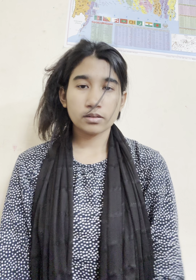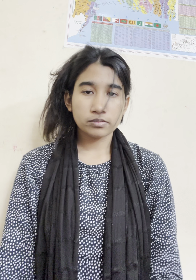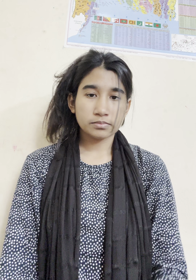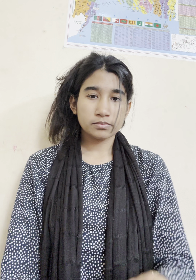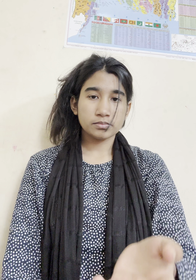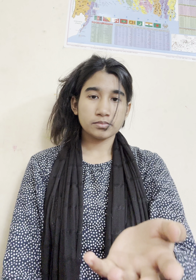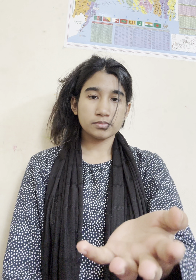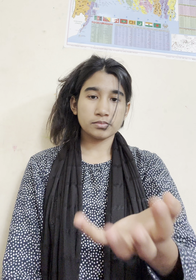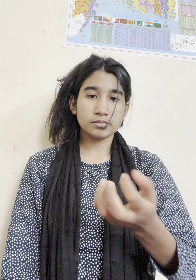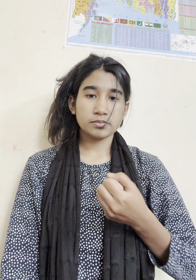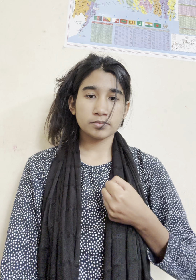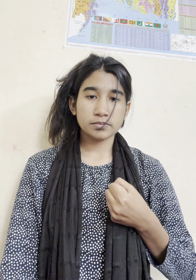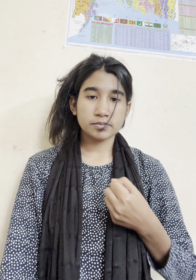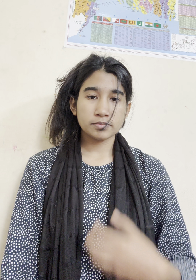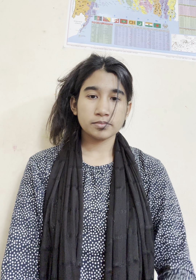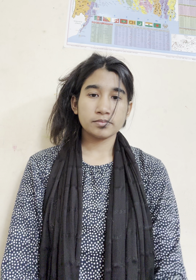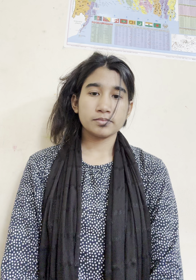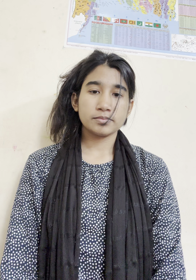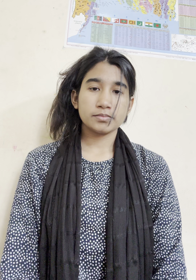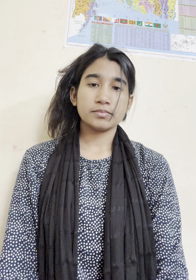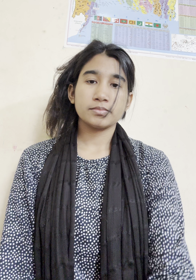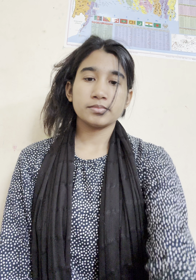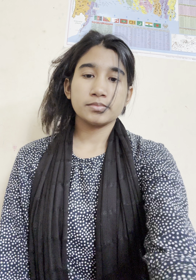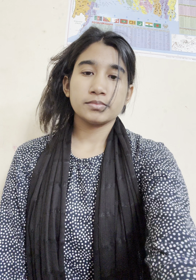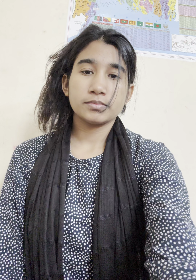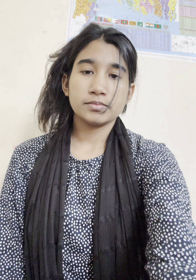দাও